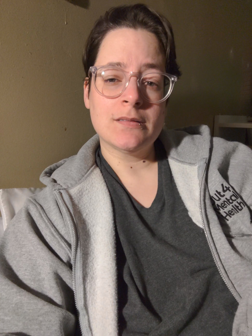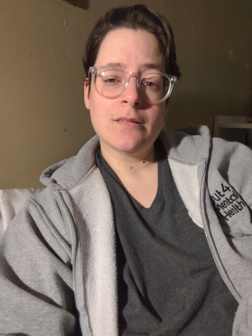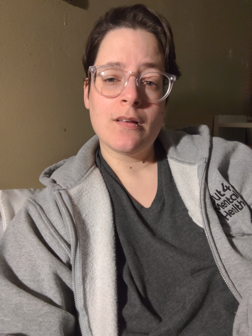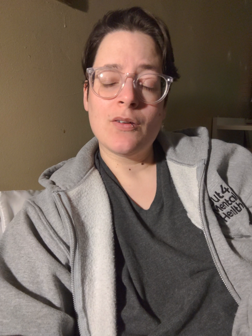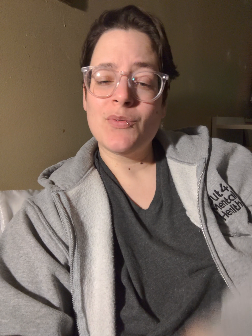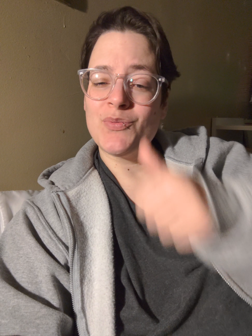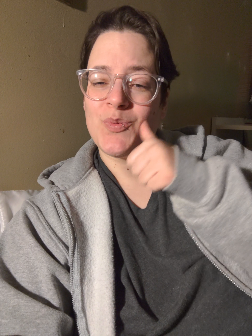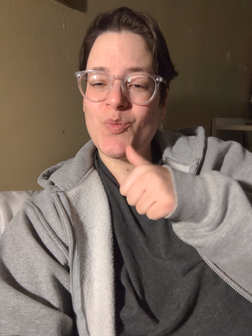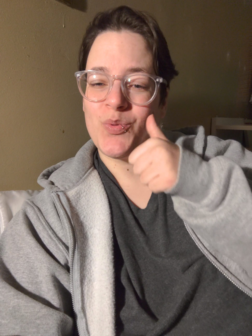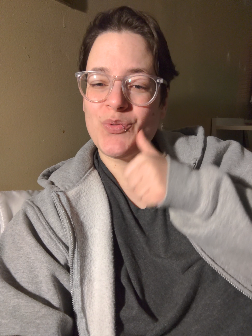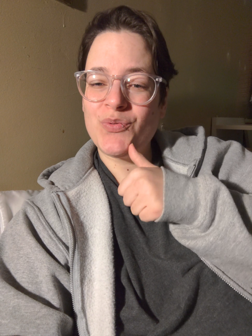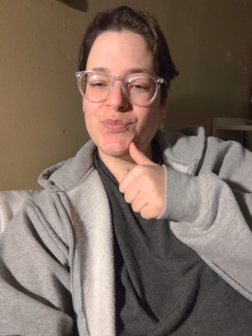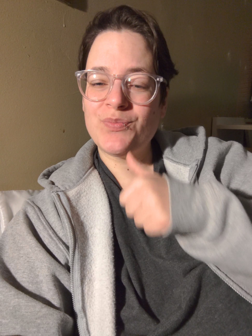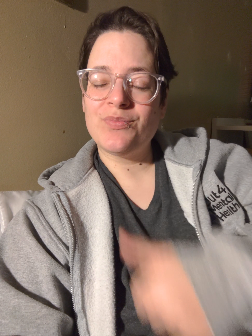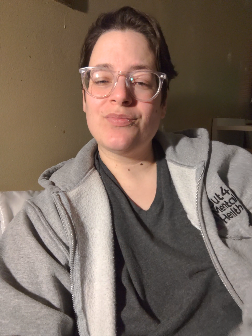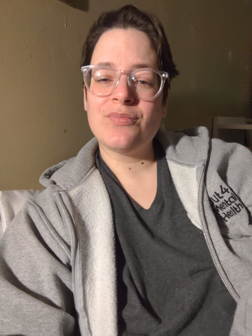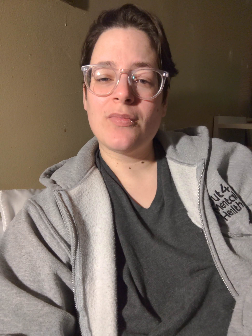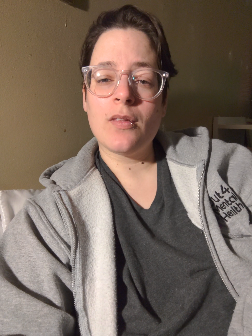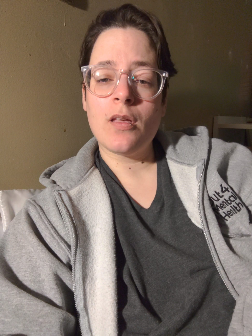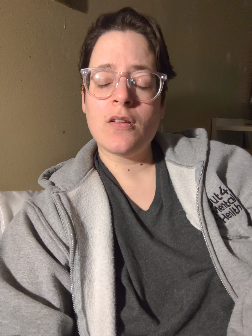girl